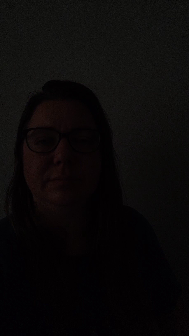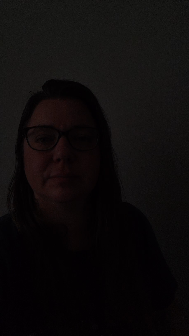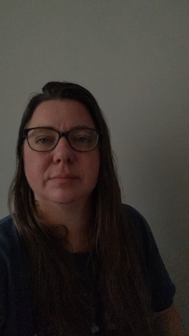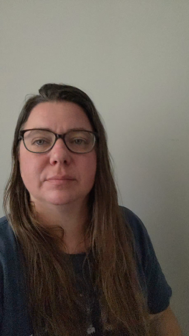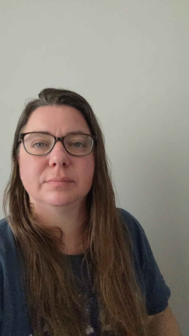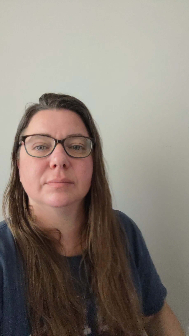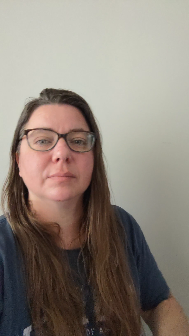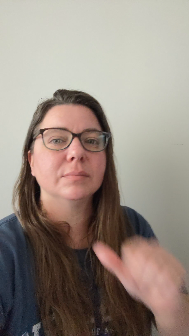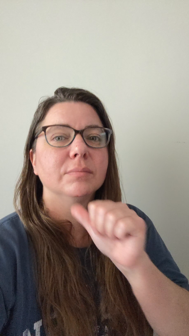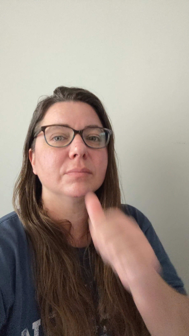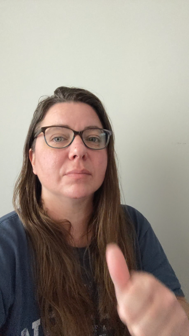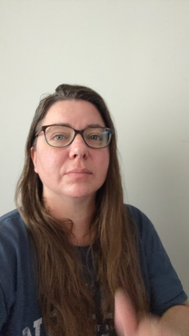don't